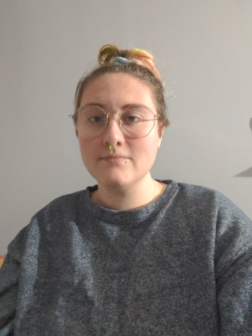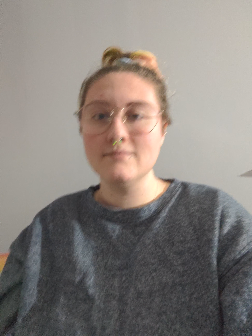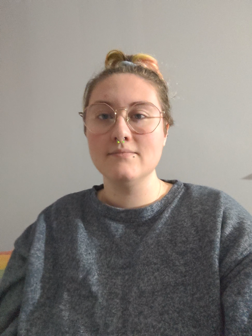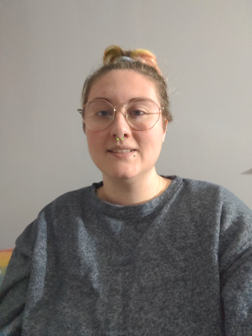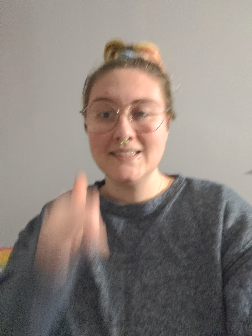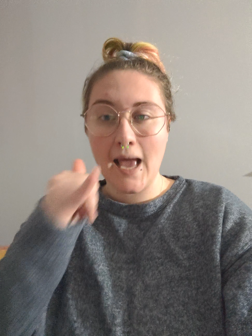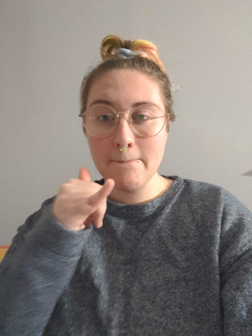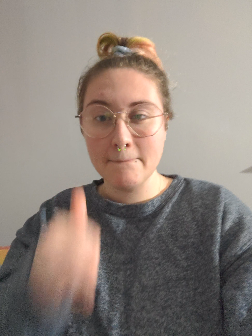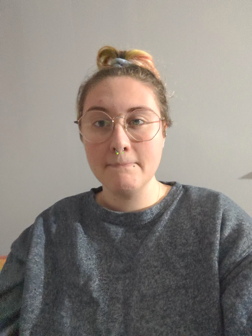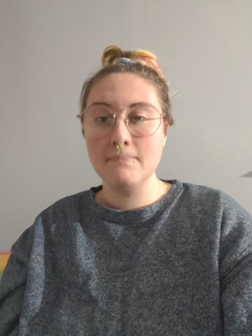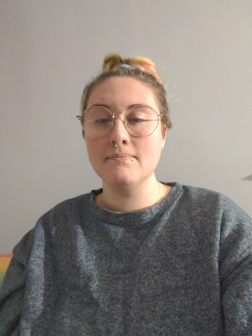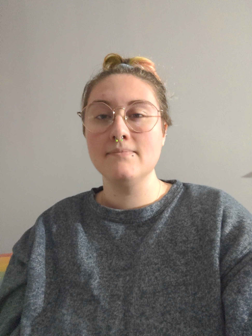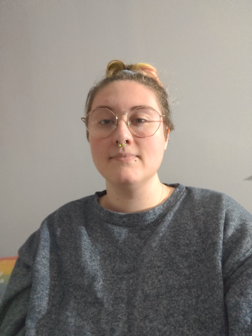same